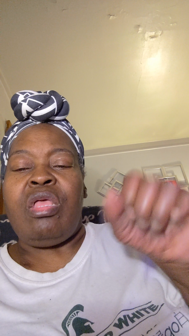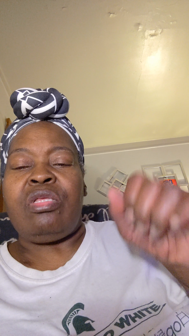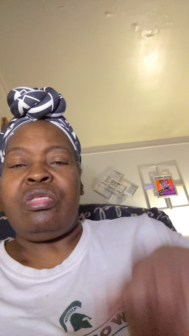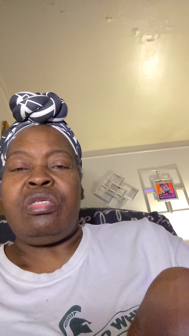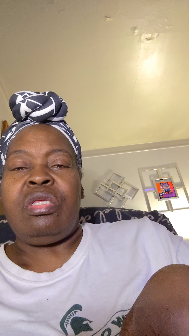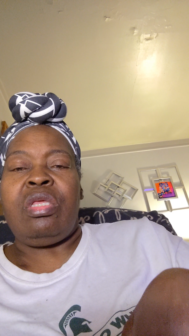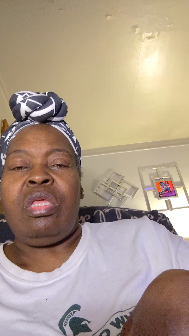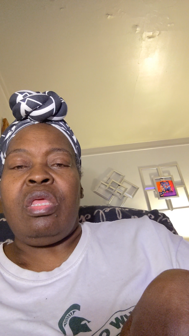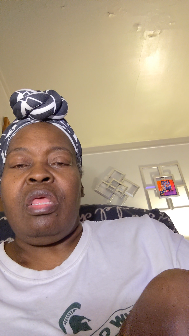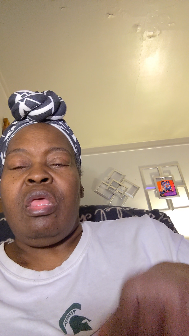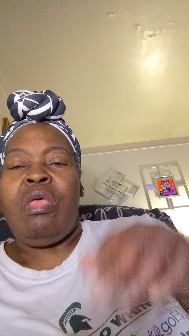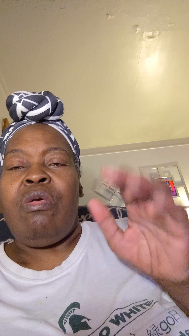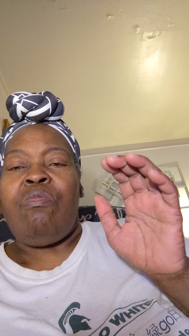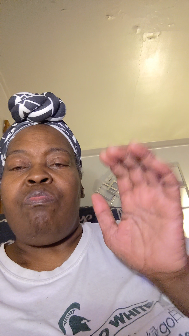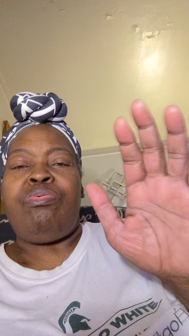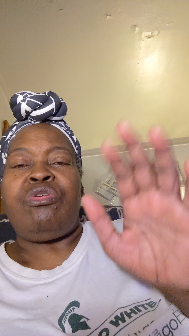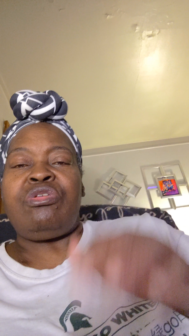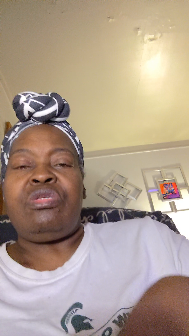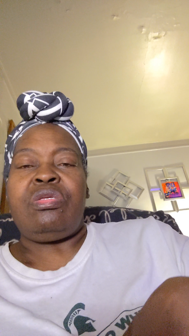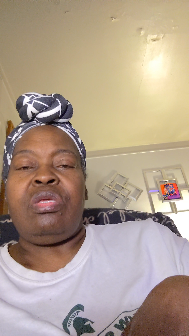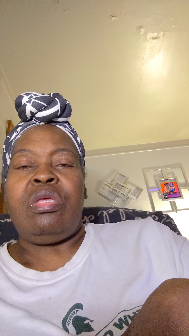push